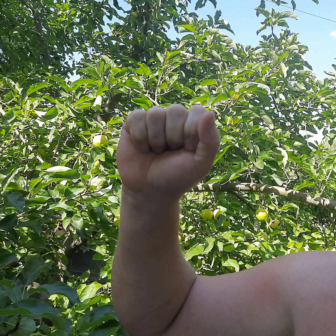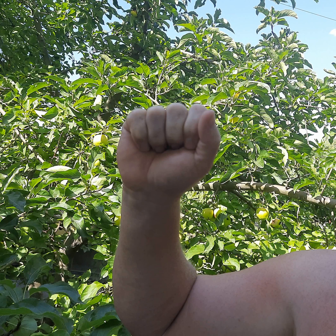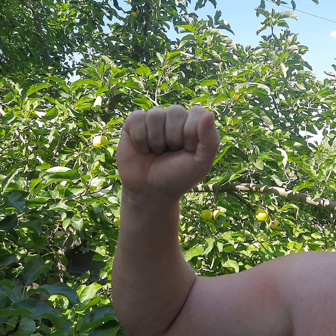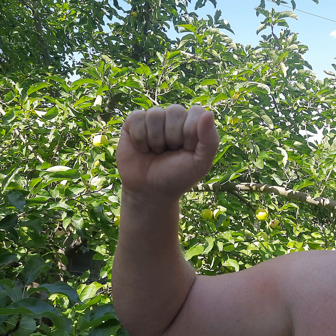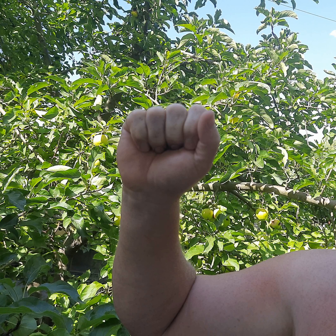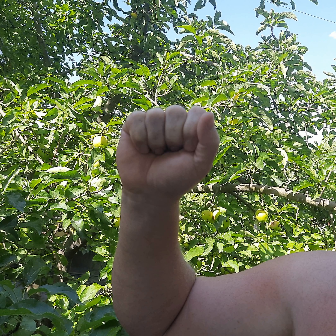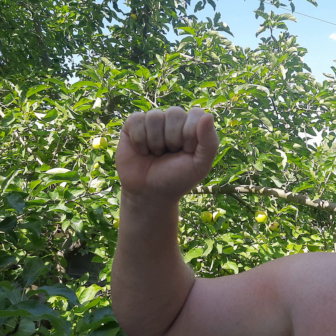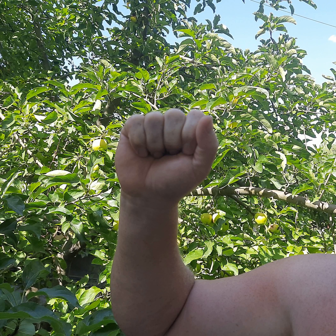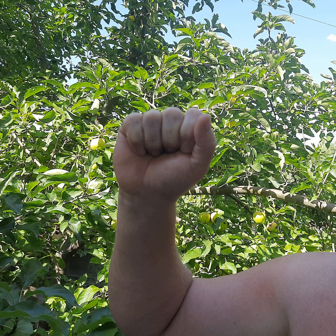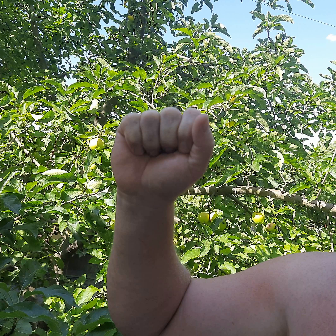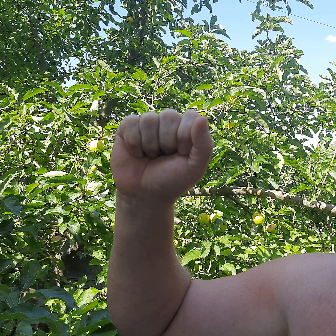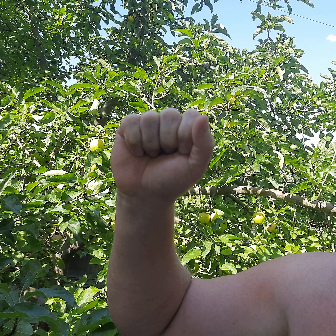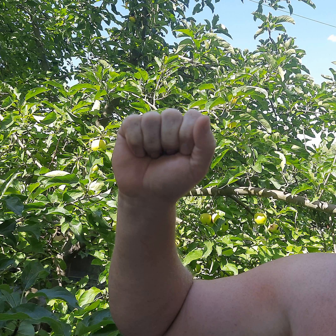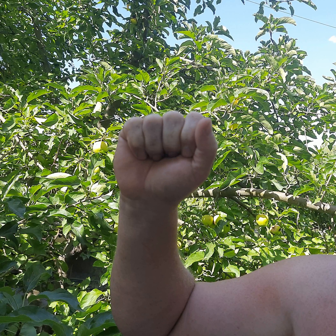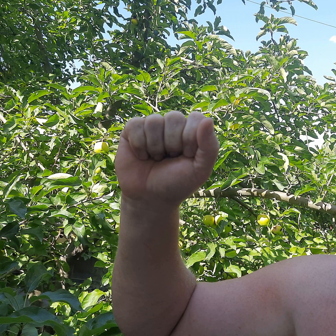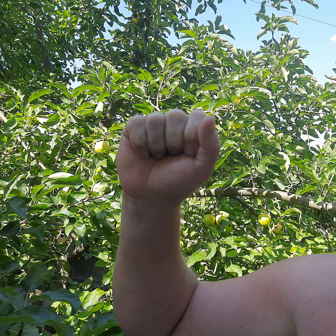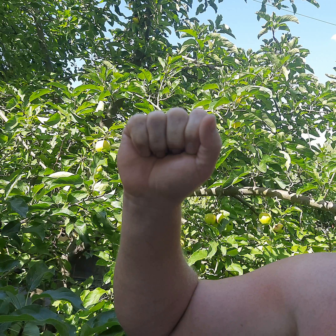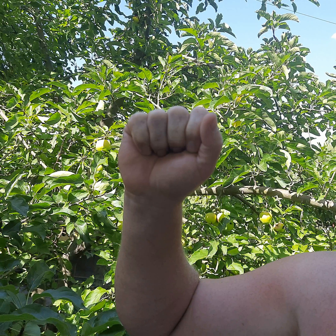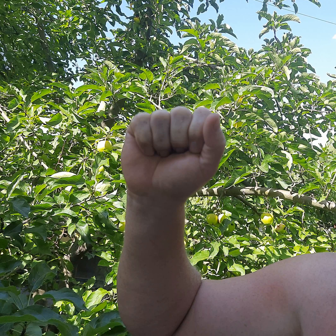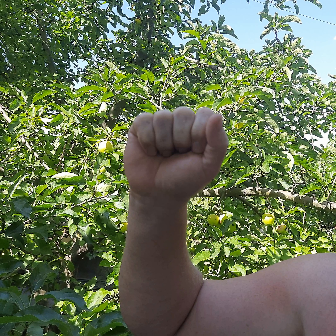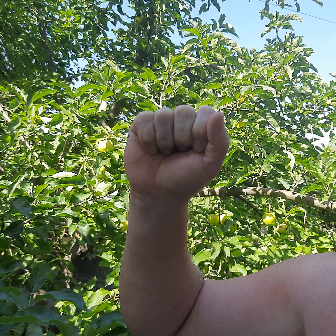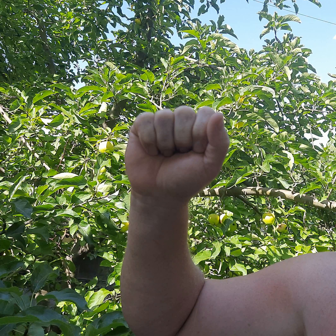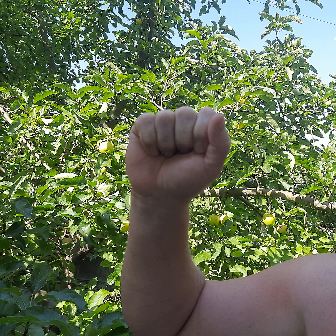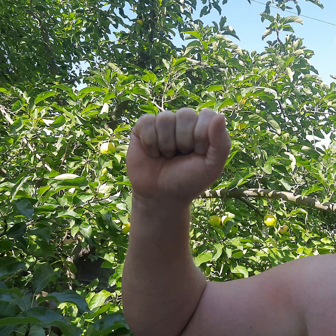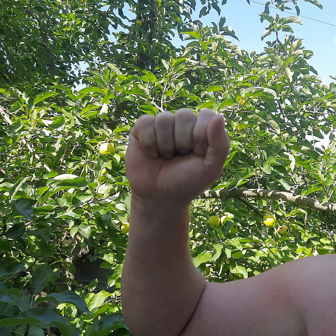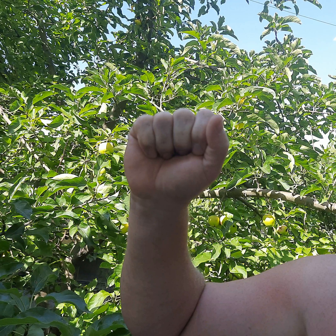А